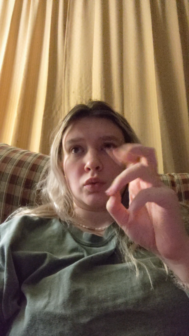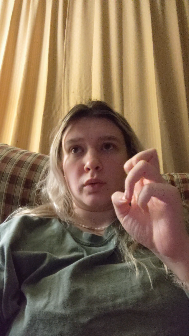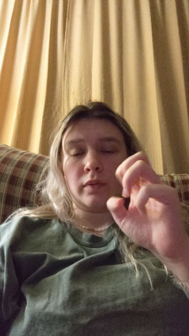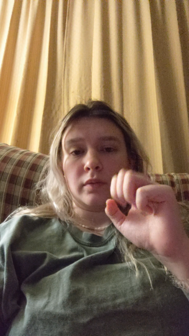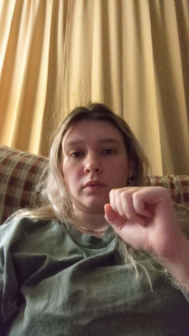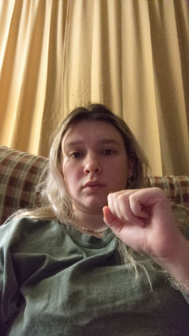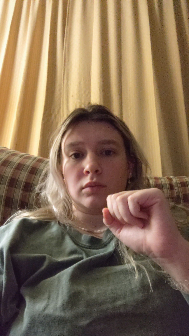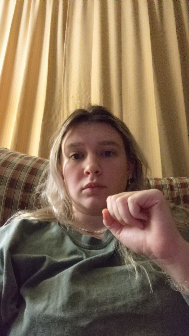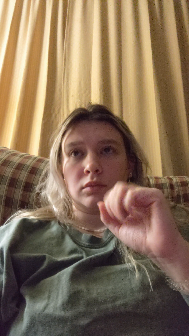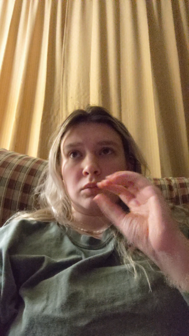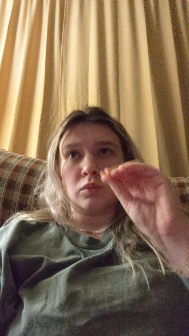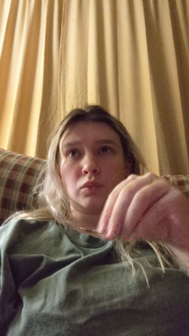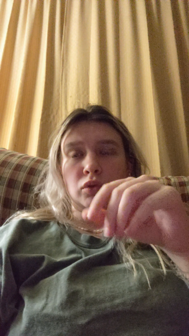put